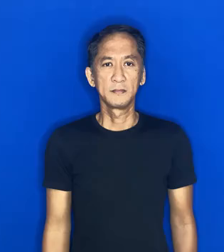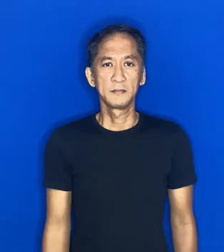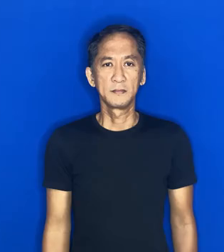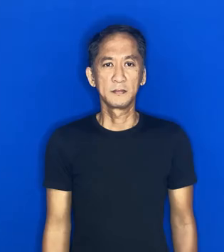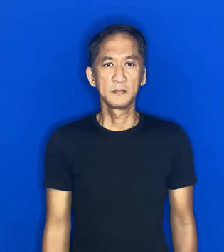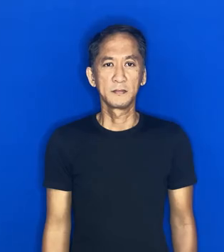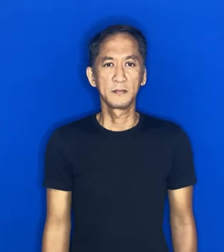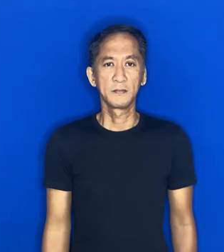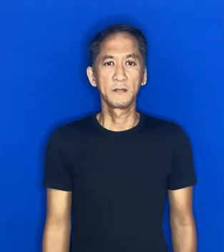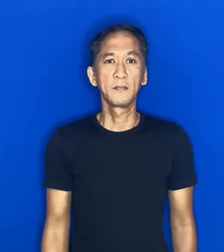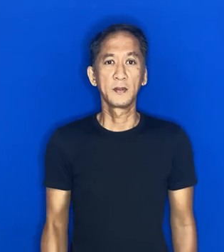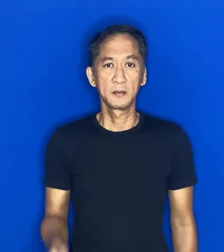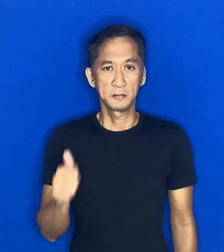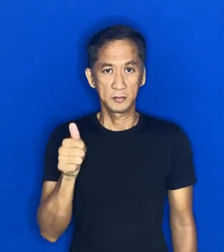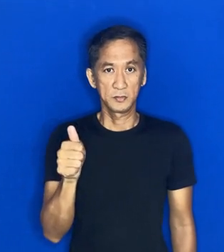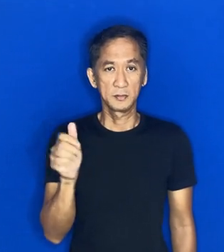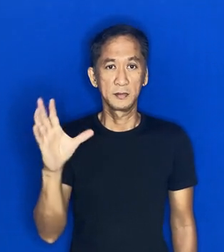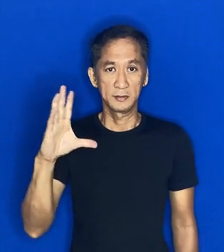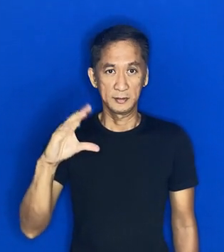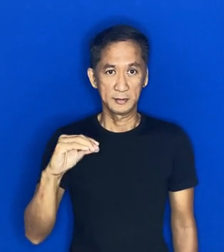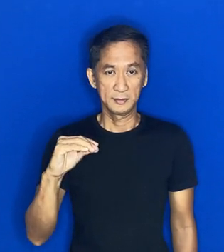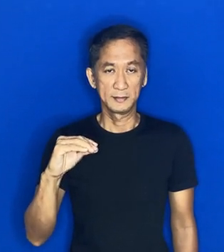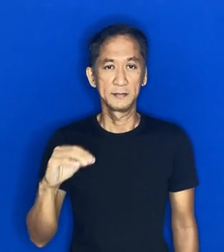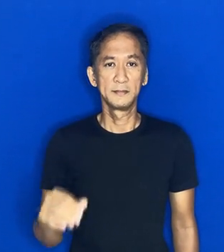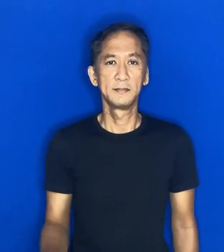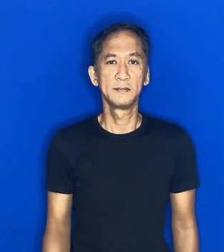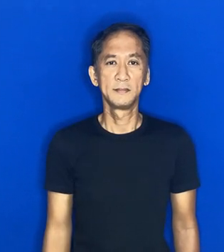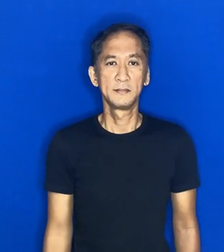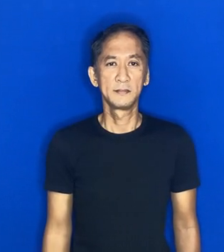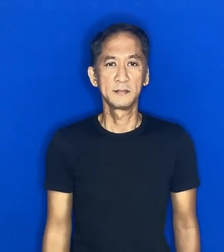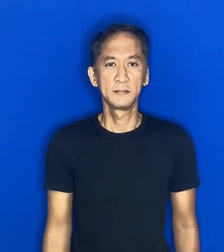good evening